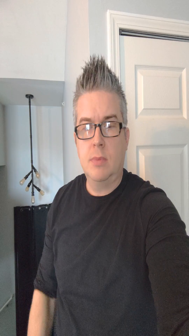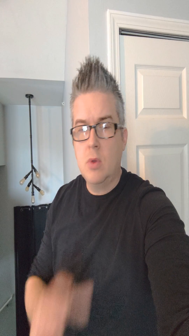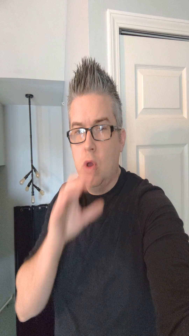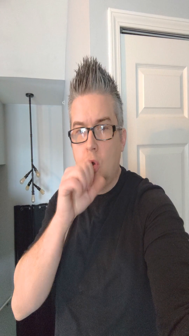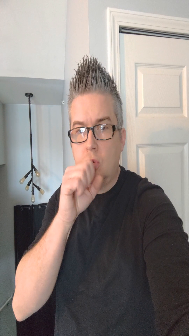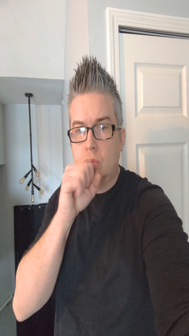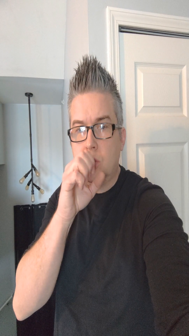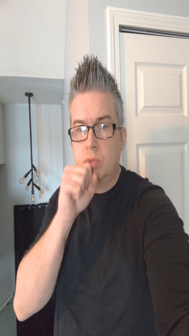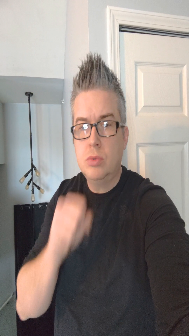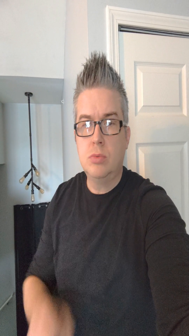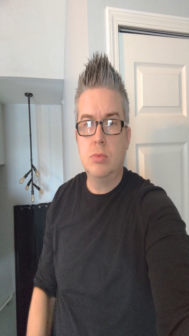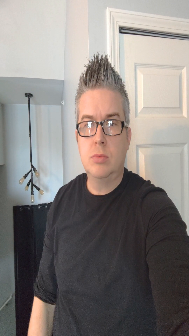orange